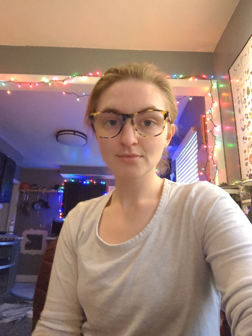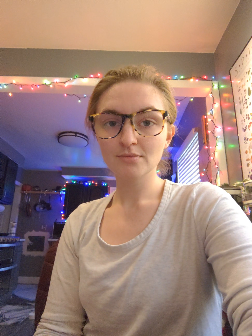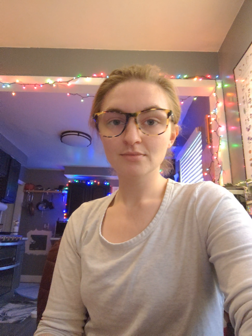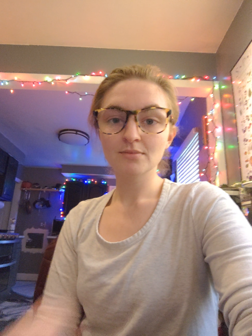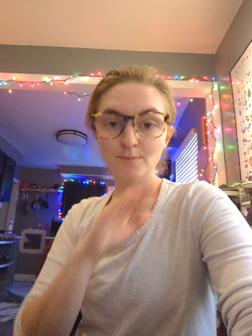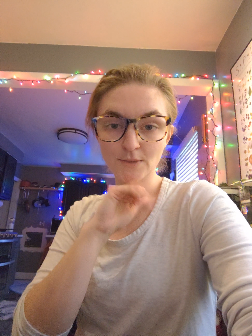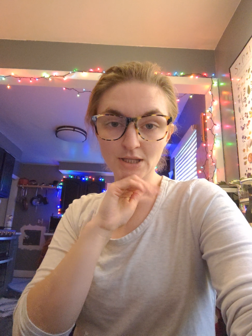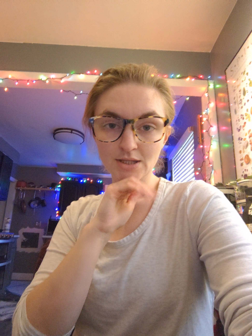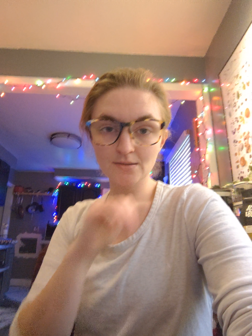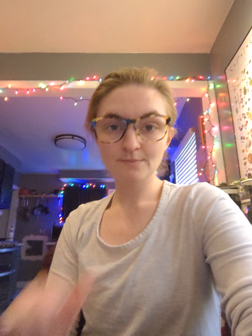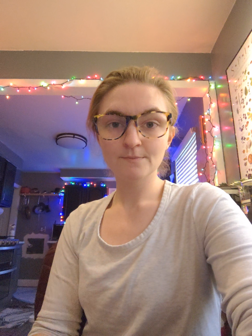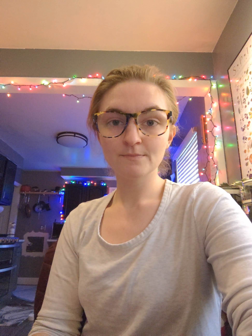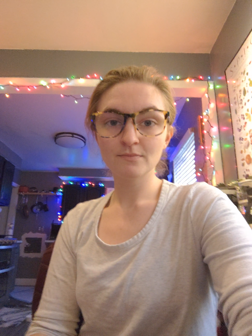pig